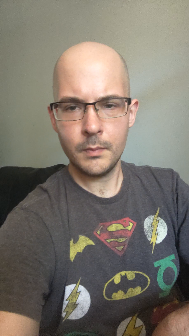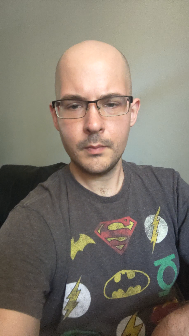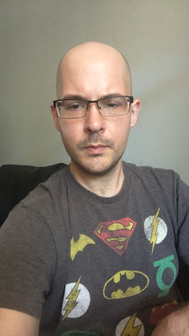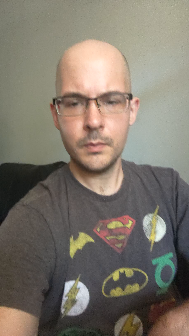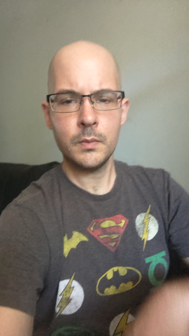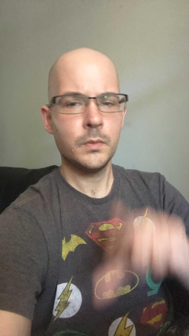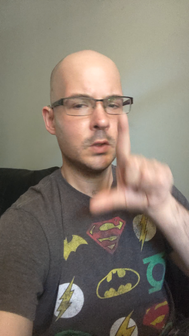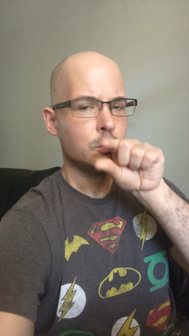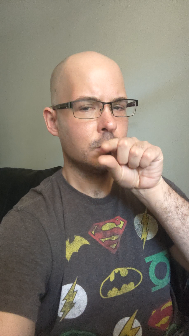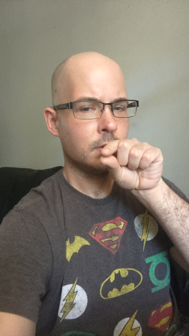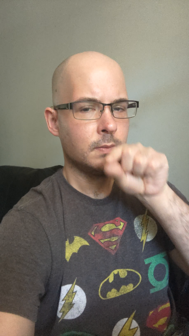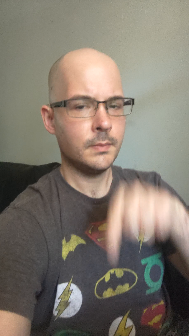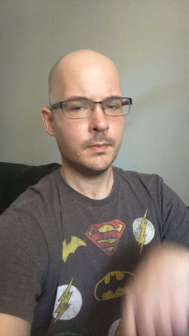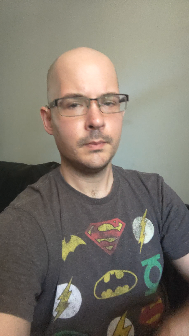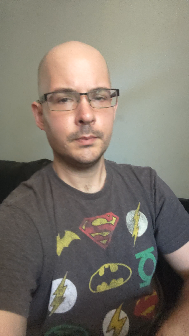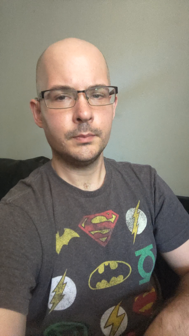chicken